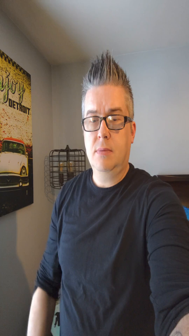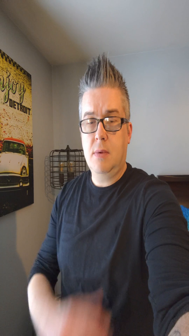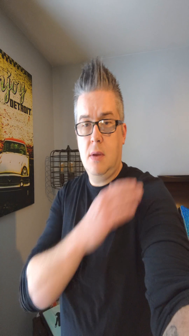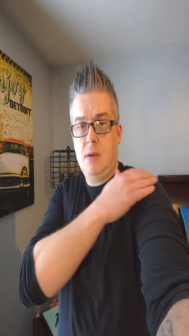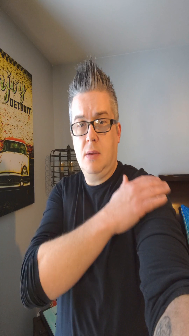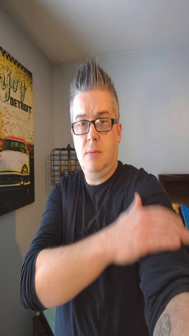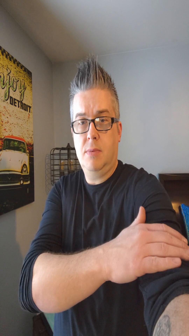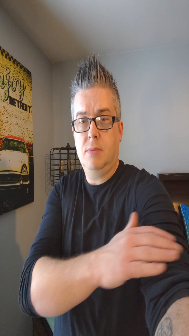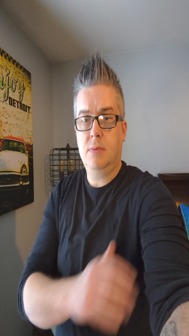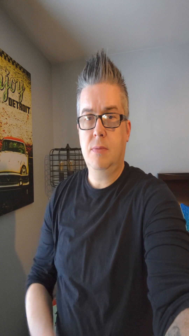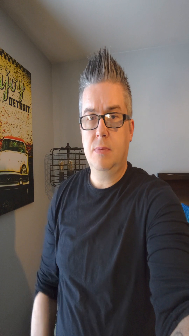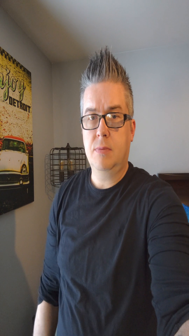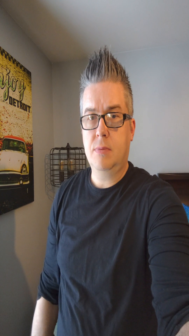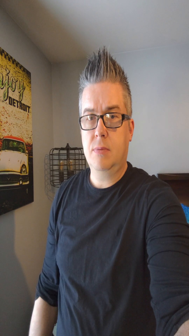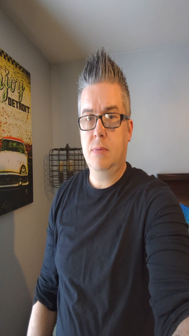arm